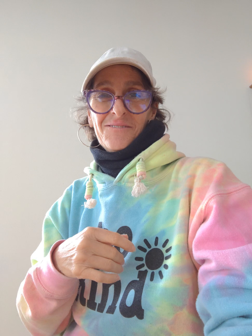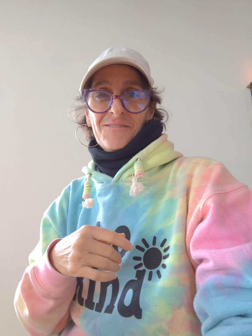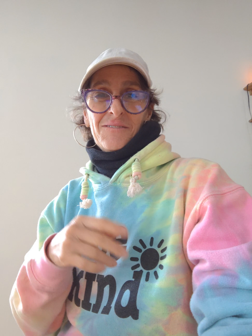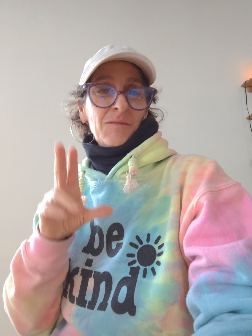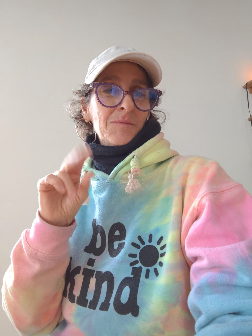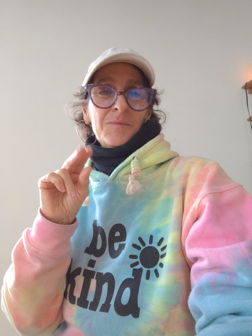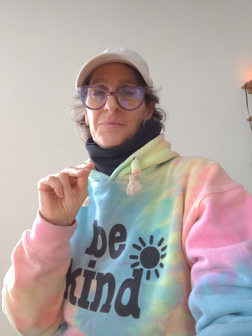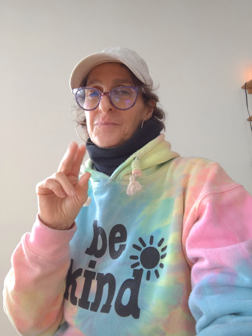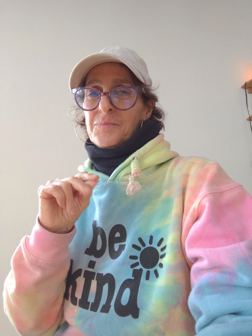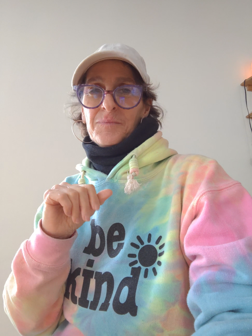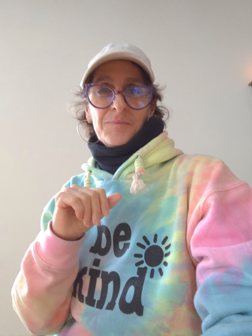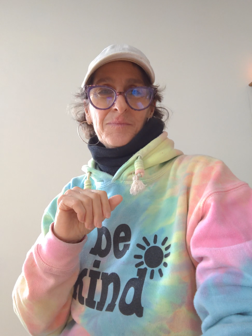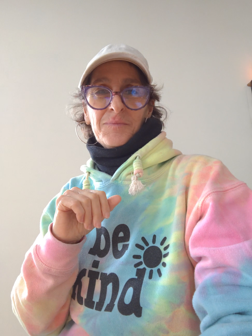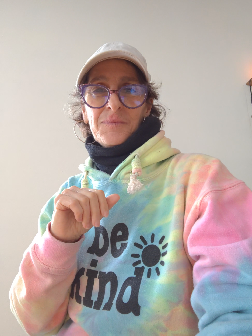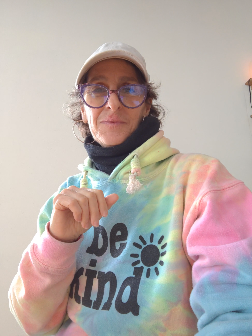no